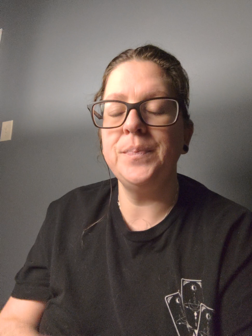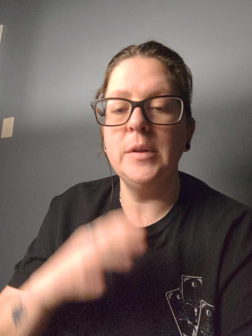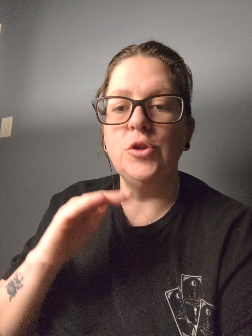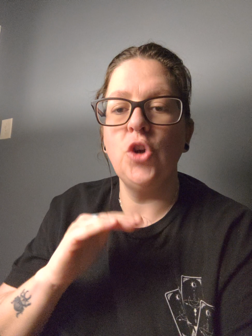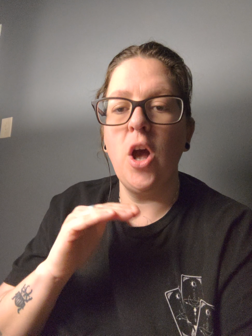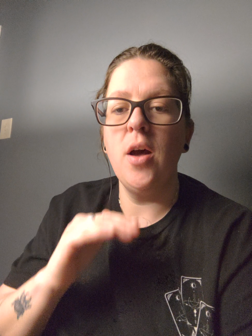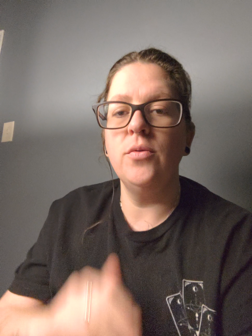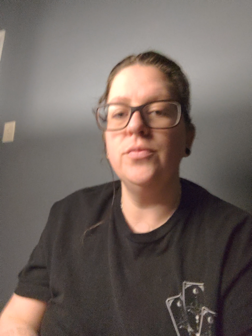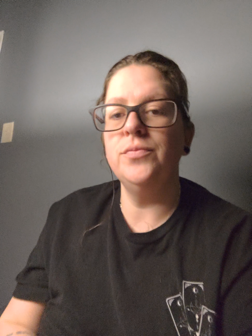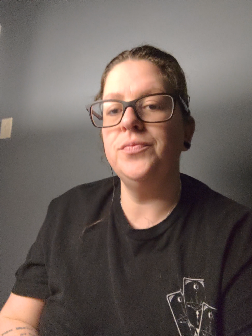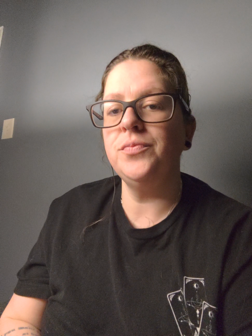child